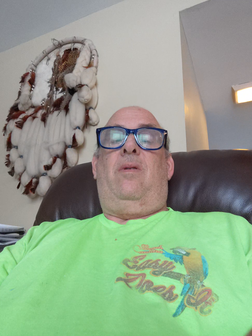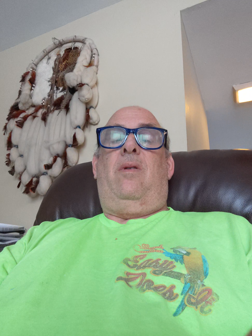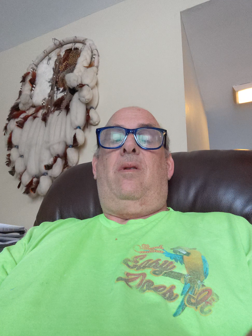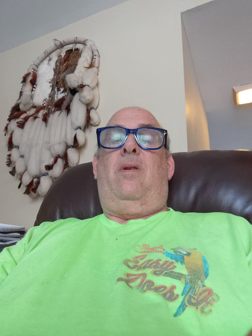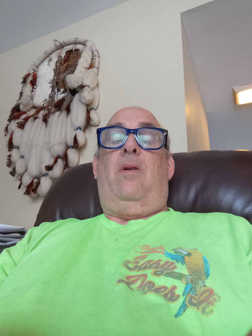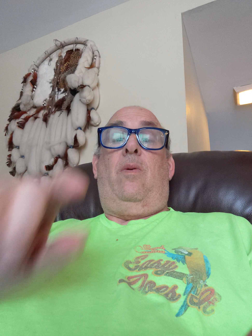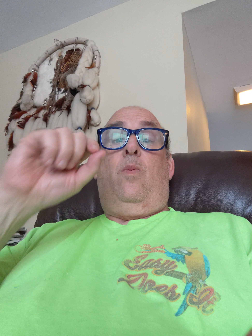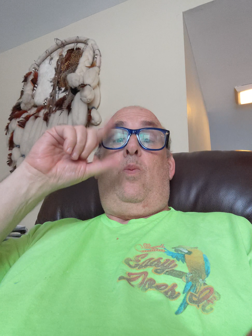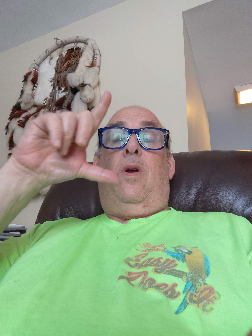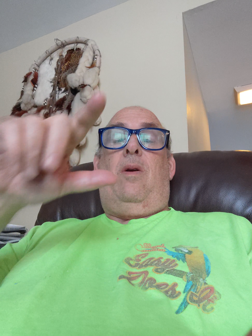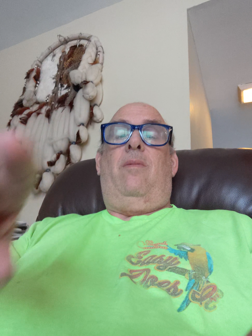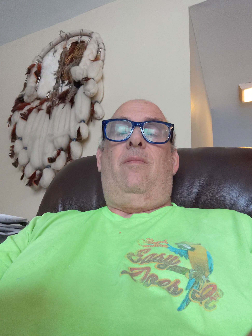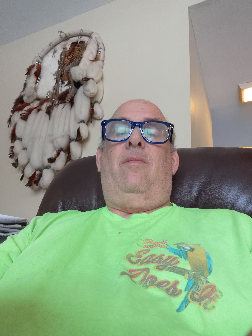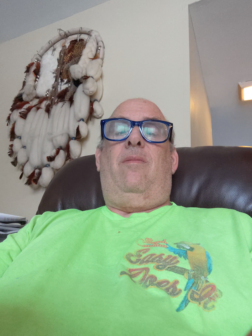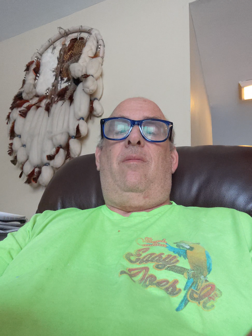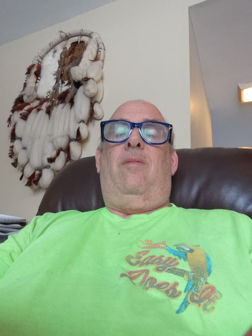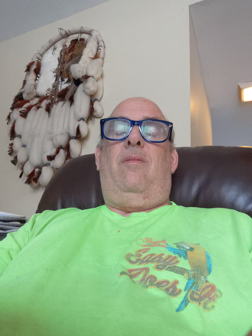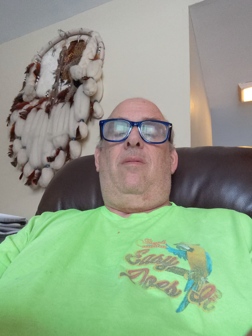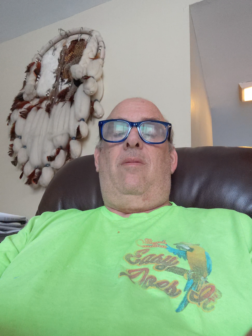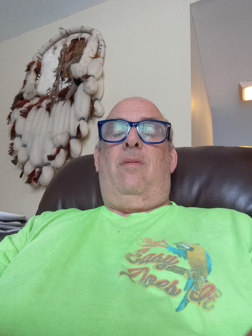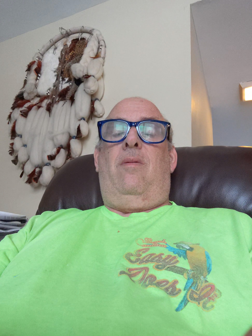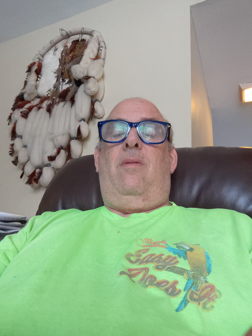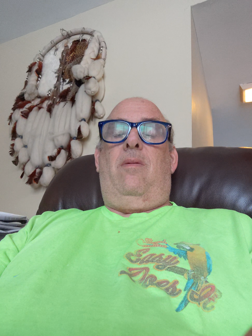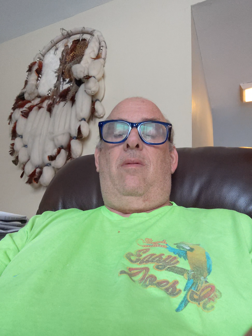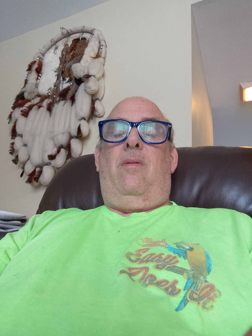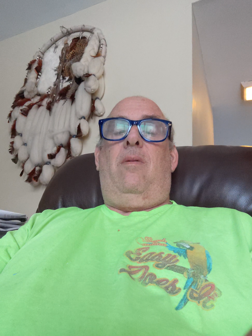awake